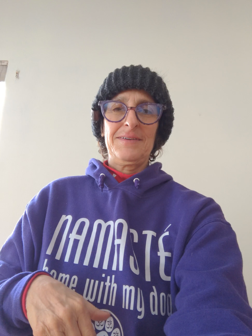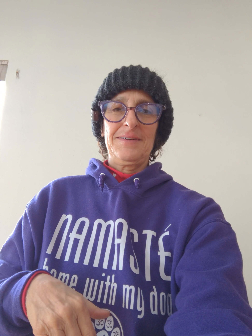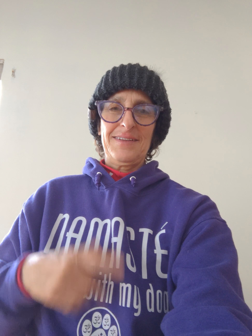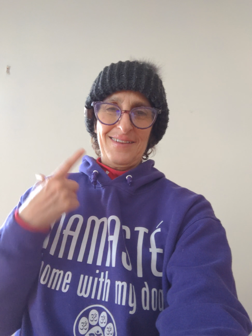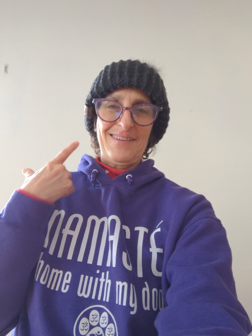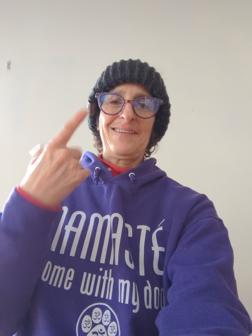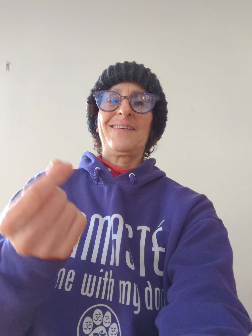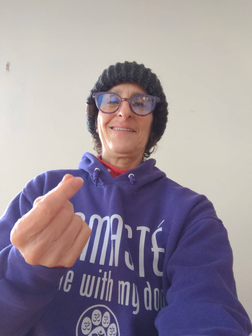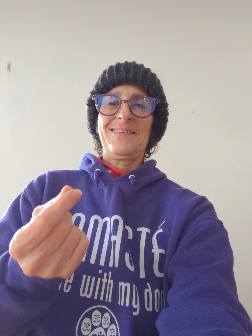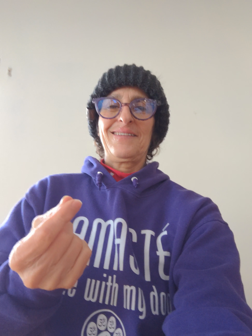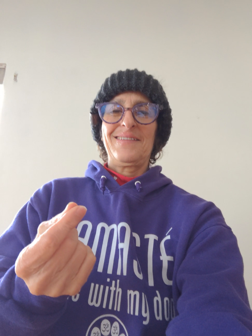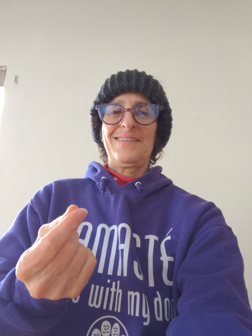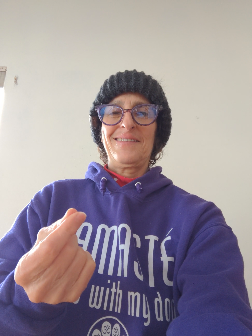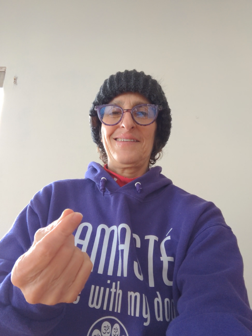go